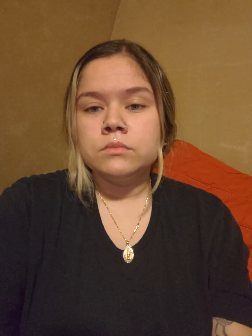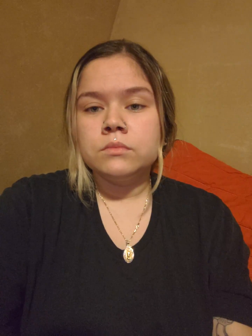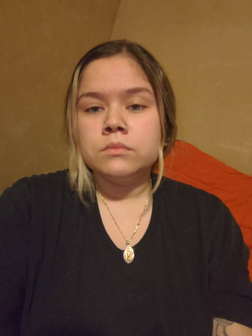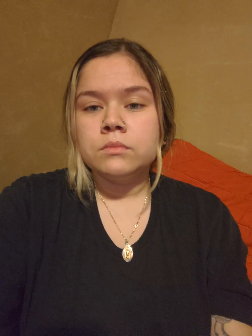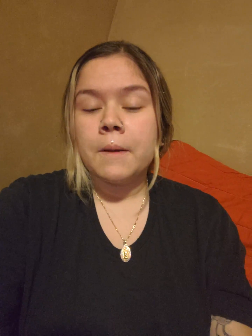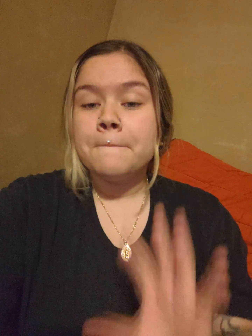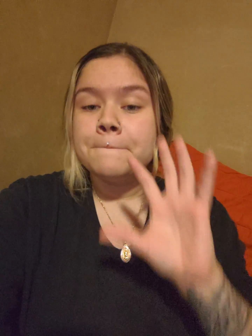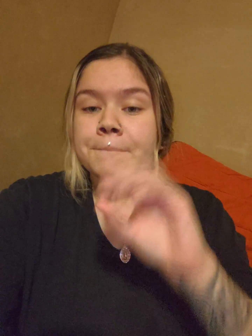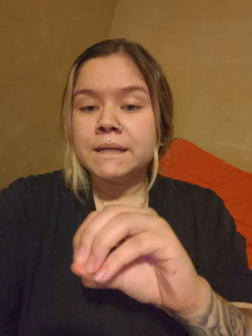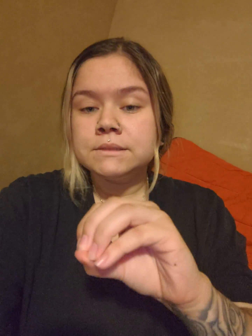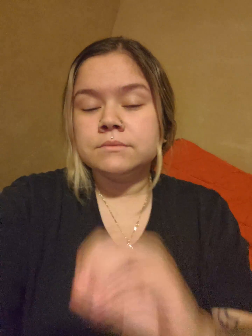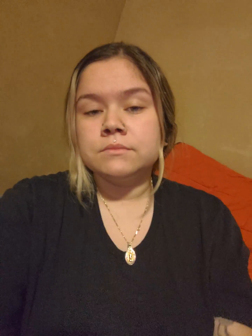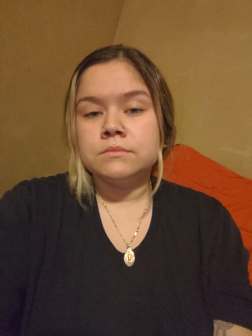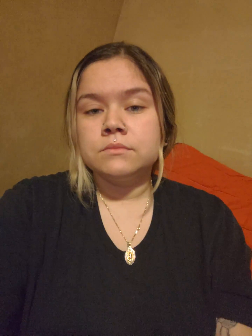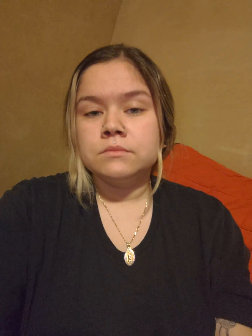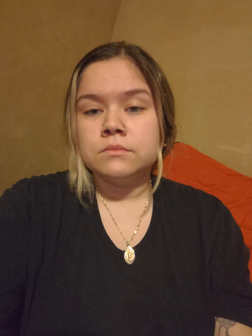bite